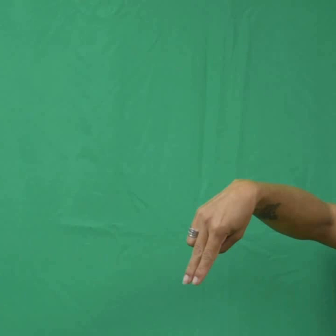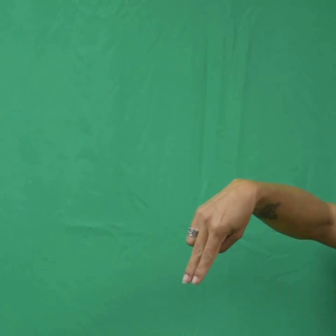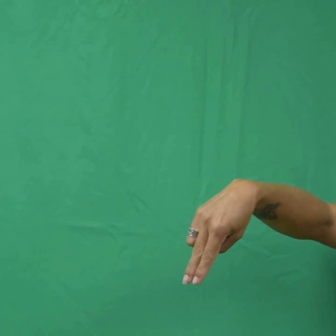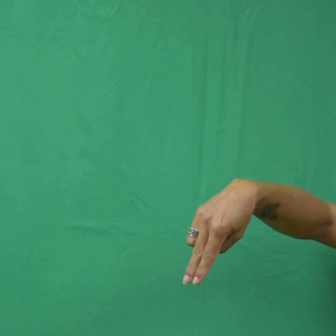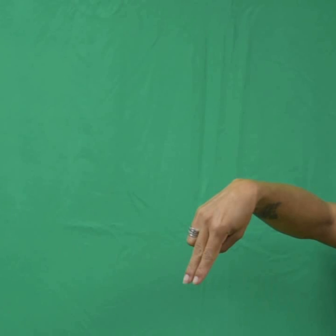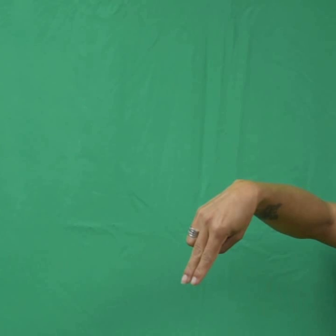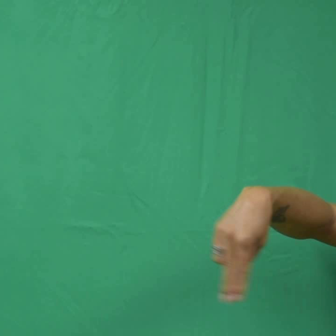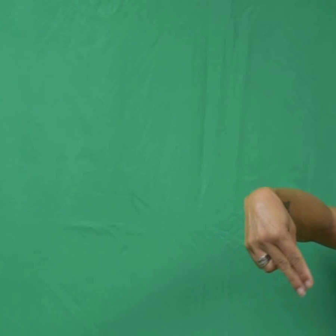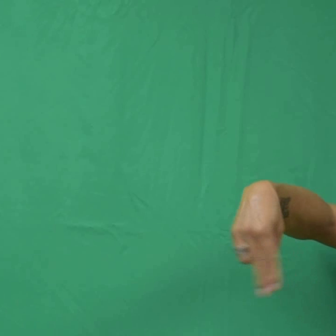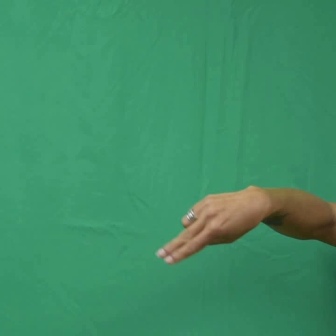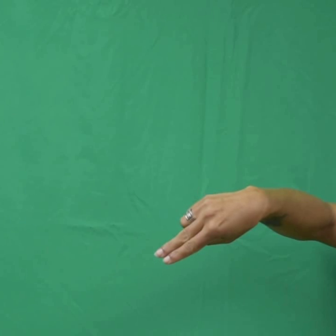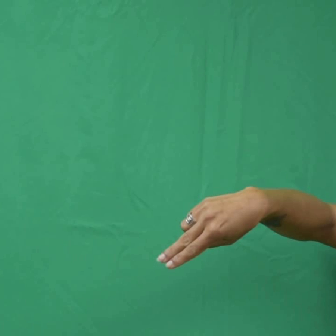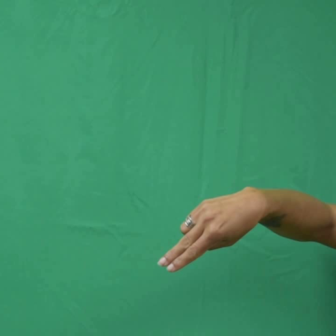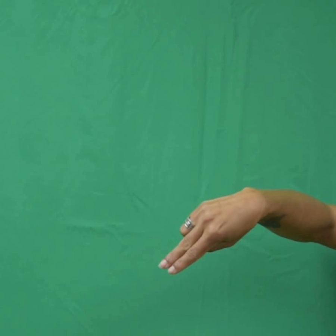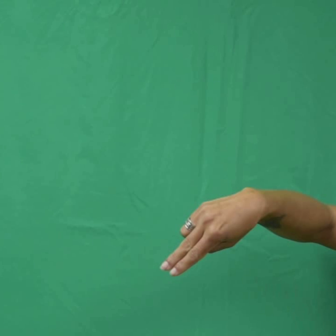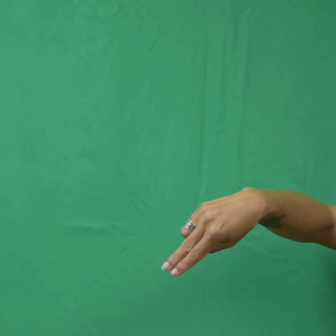Ñ